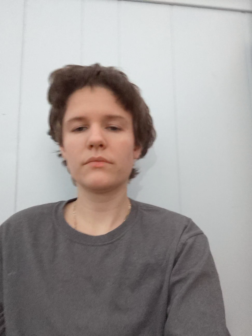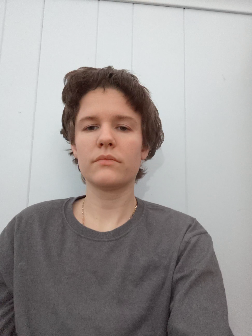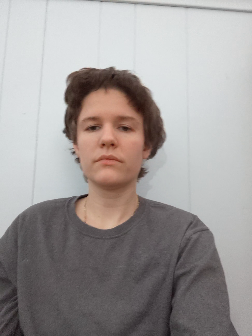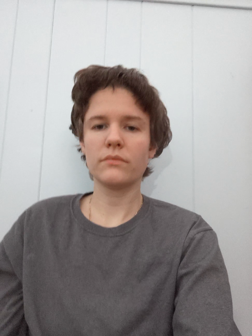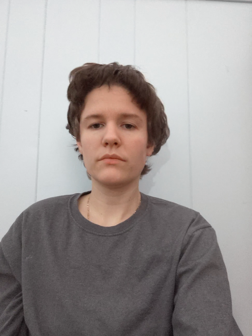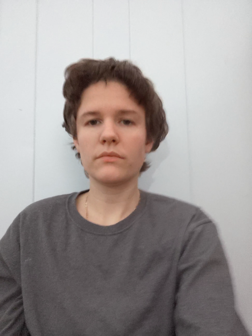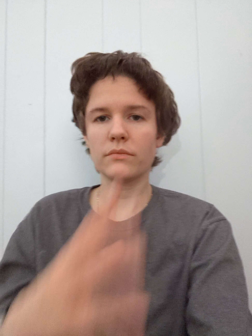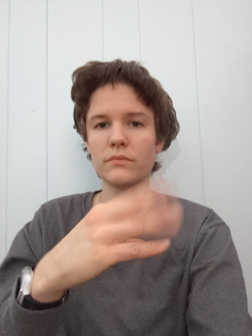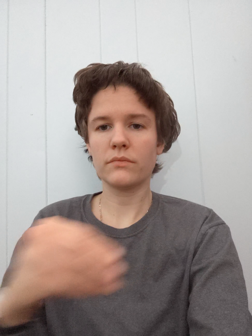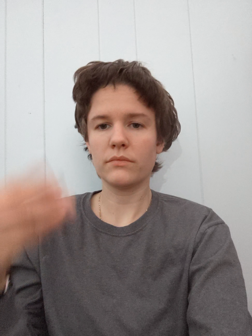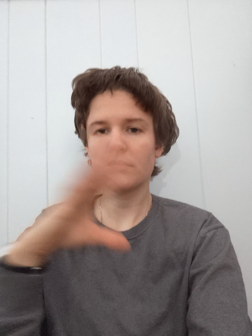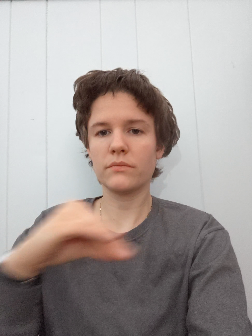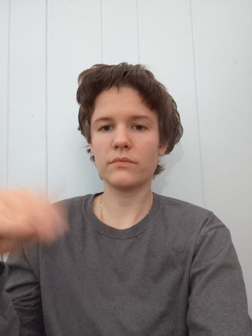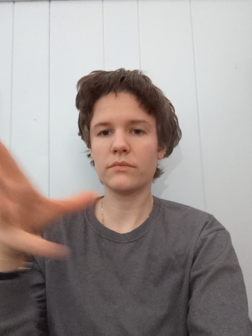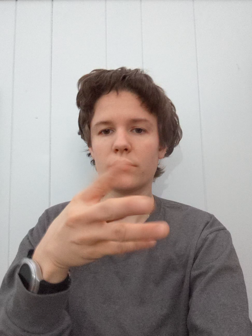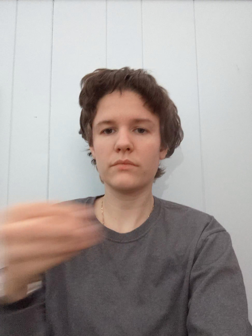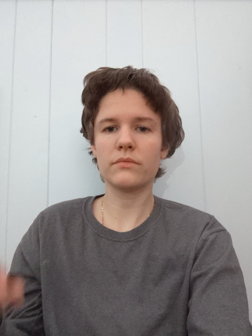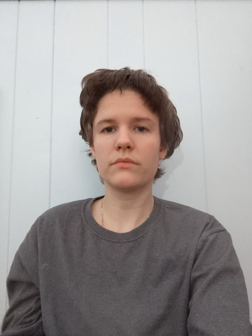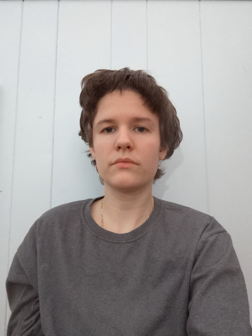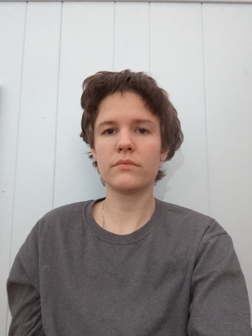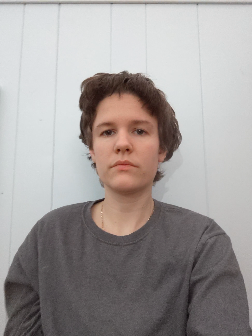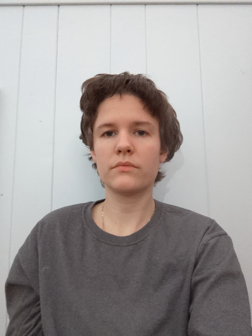story